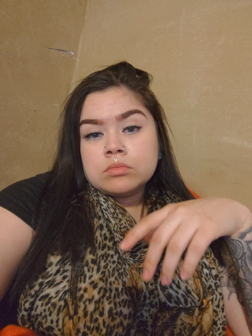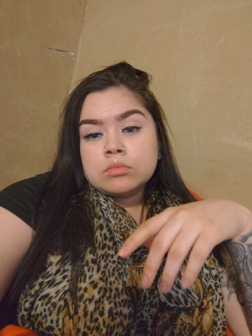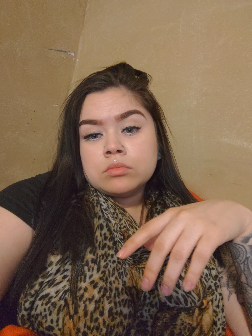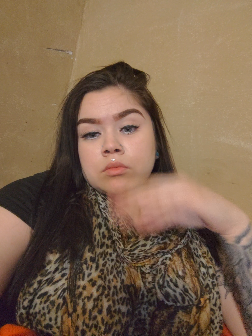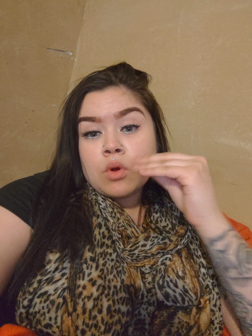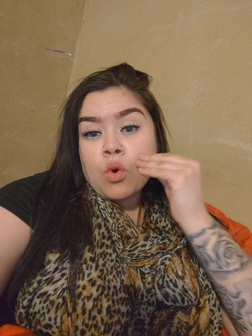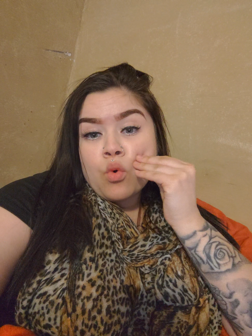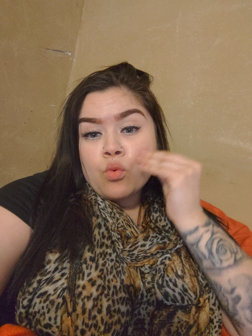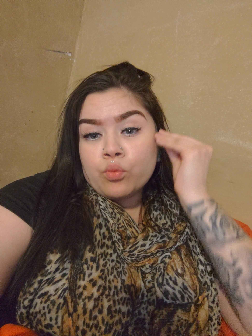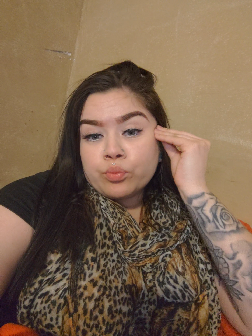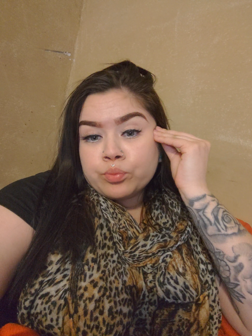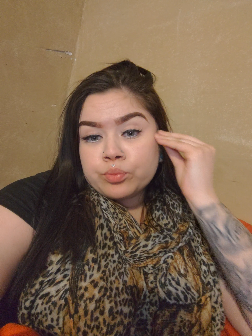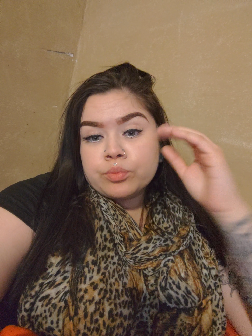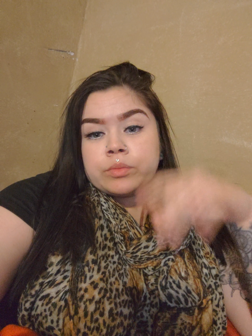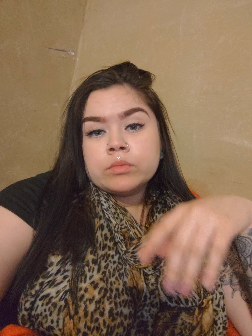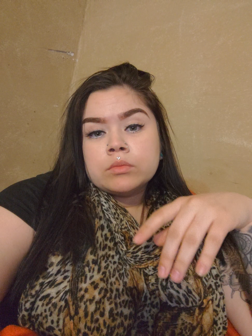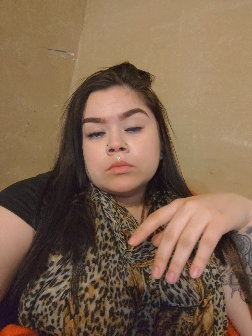home